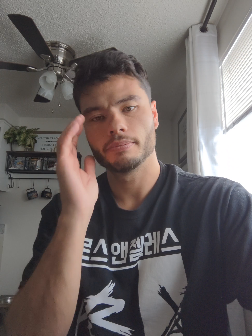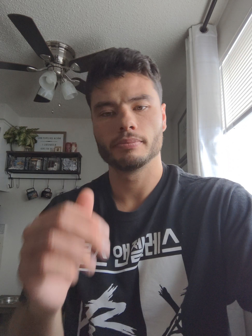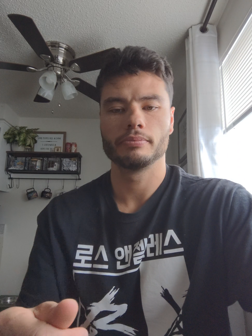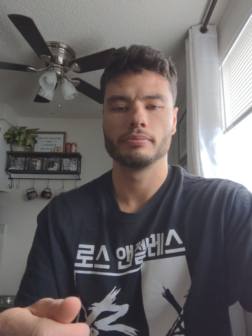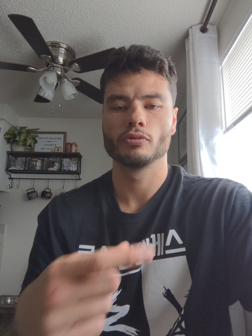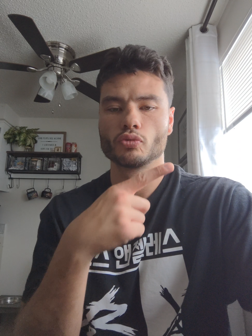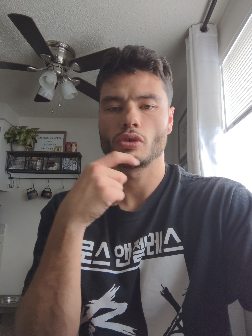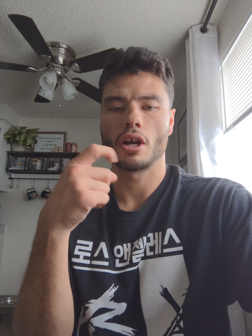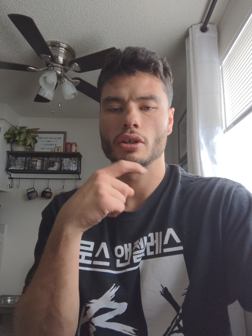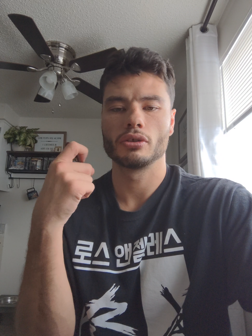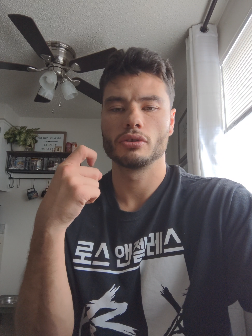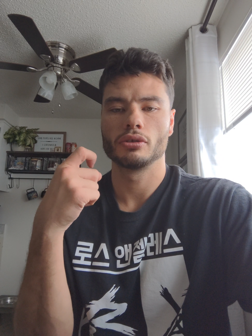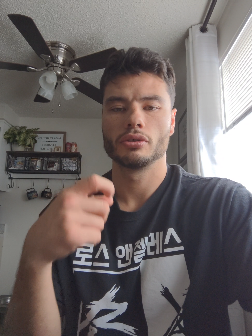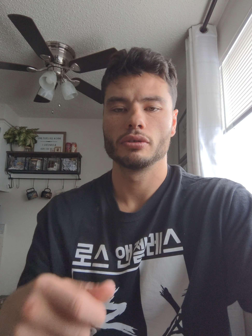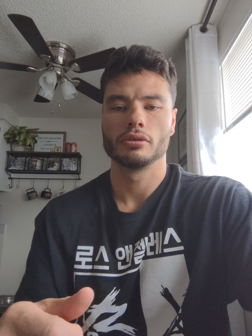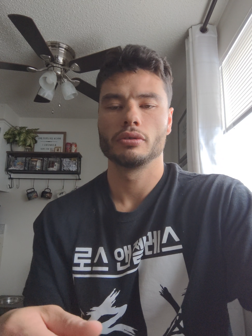dryer